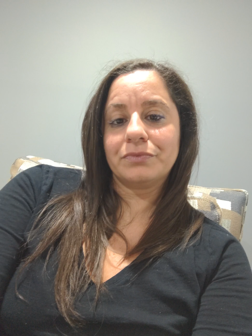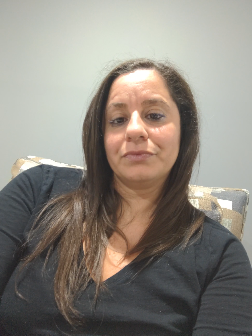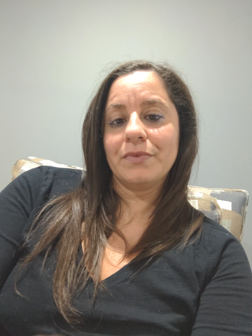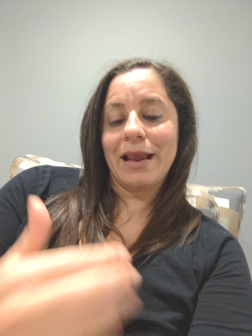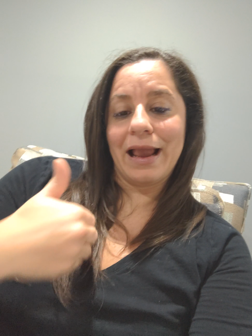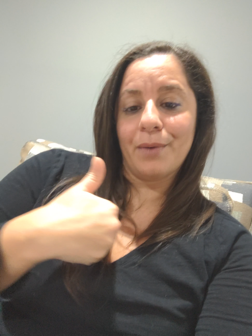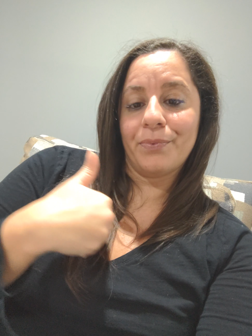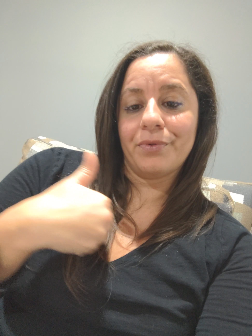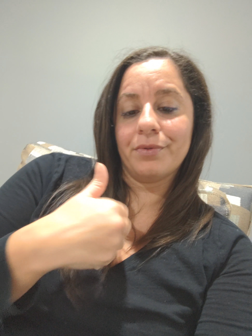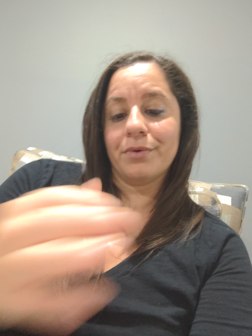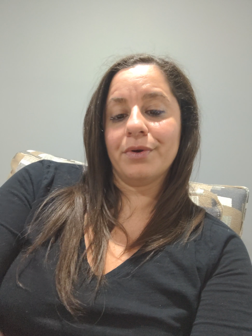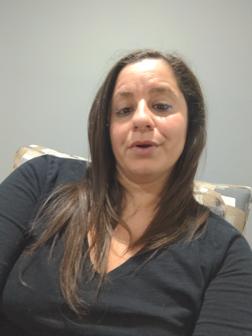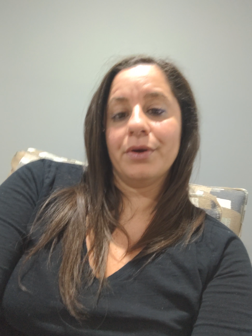animal